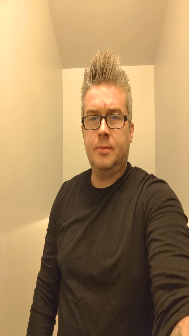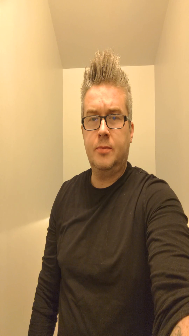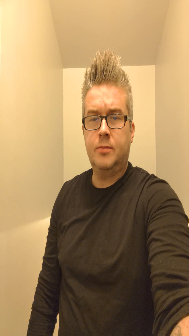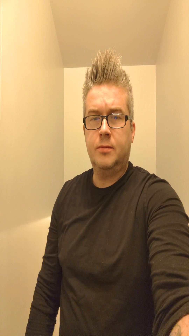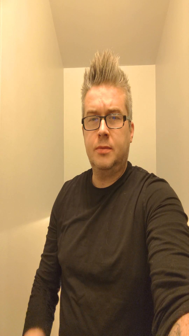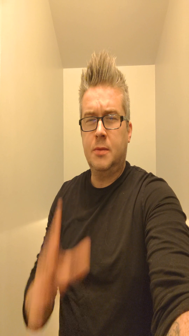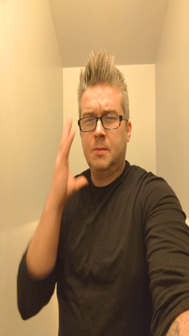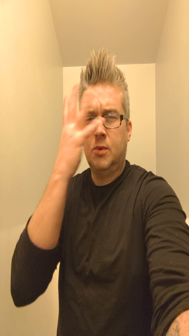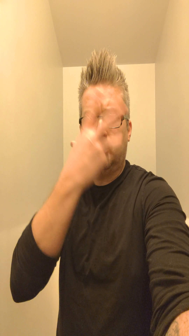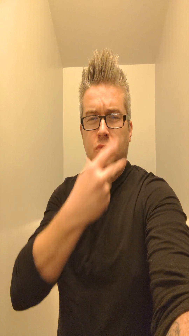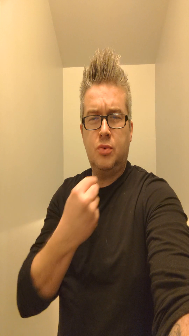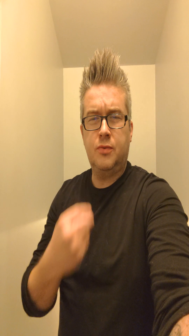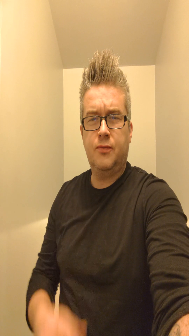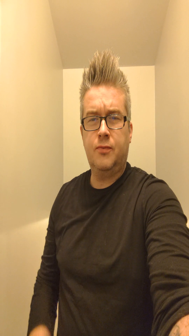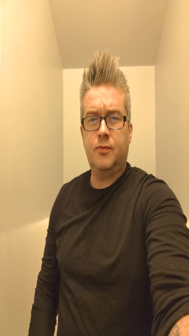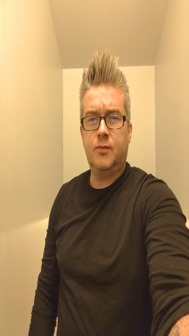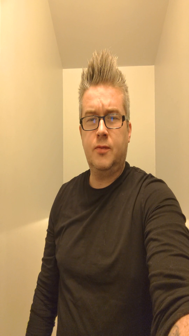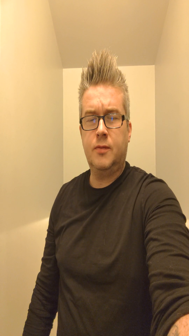pretty